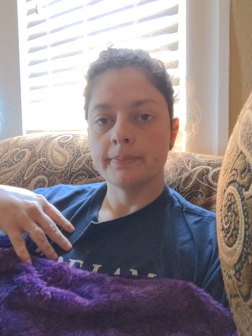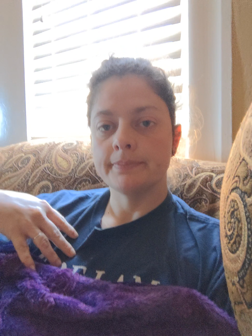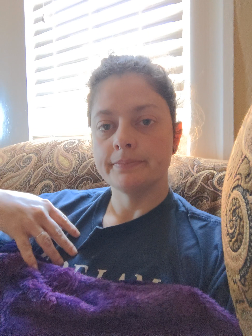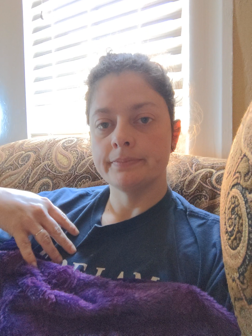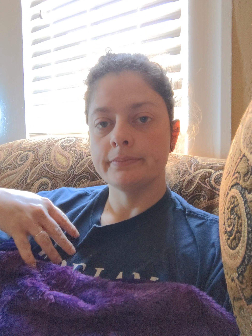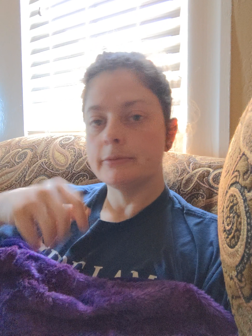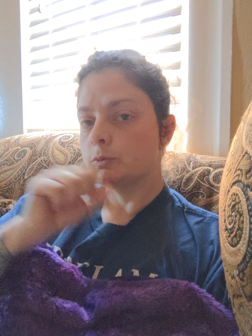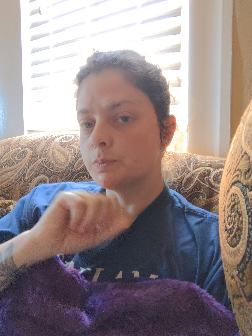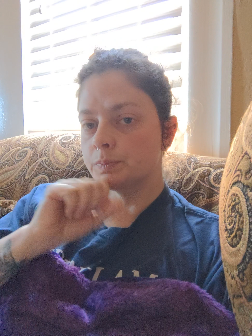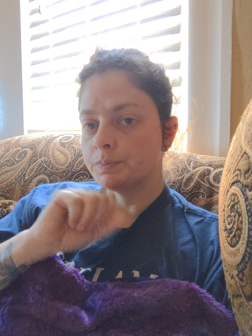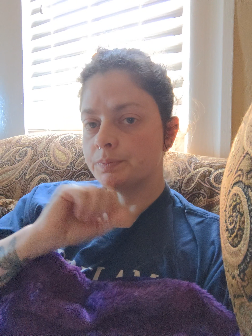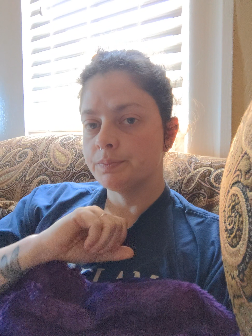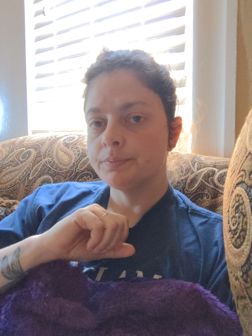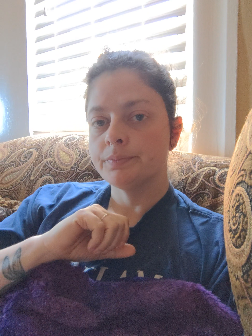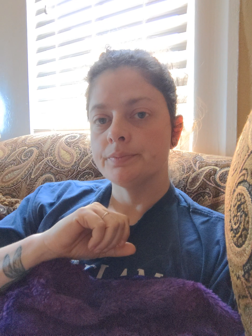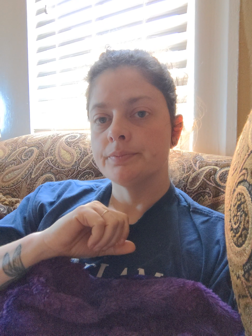ice cream